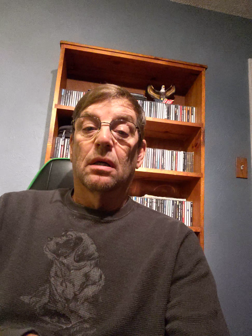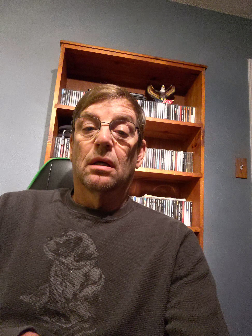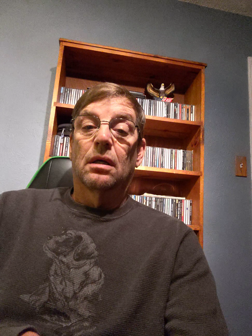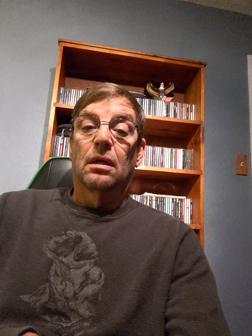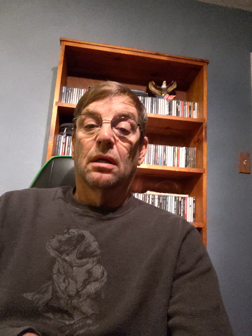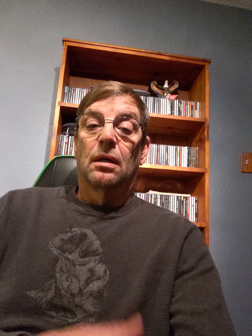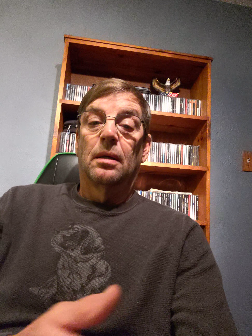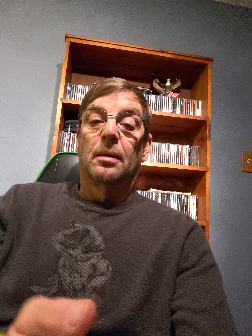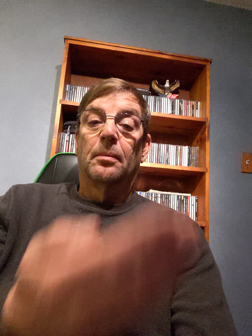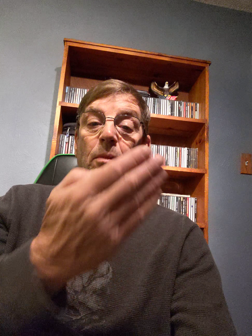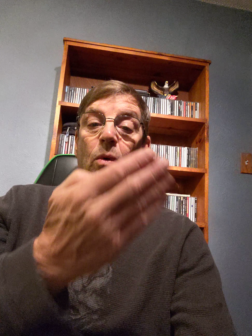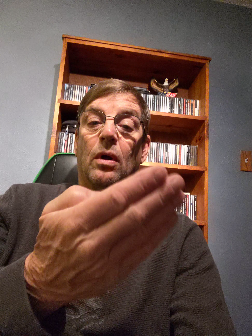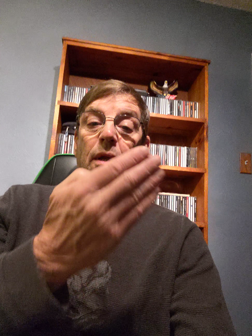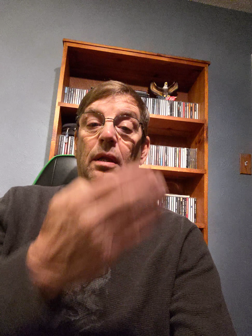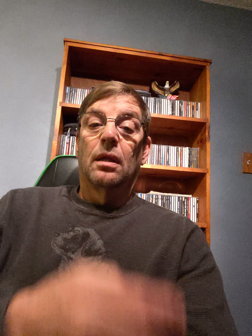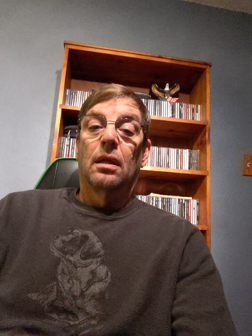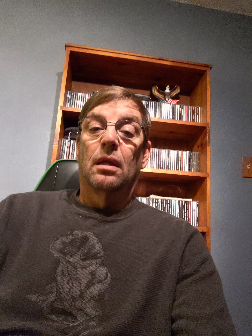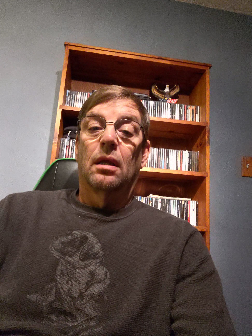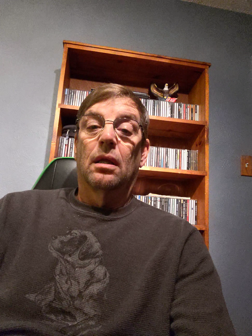morning